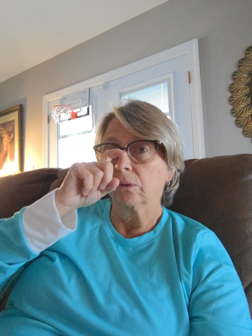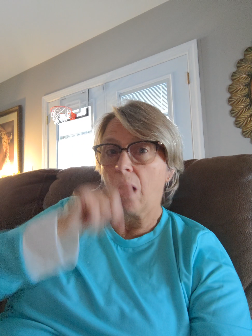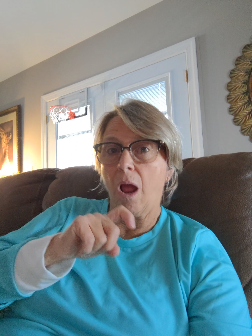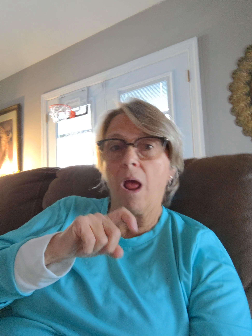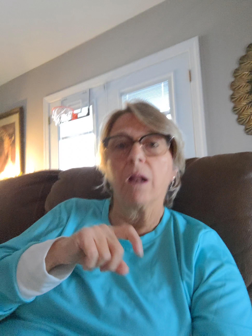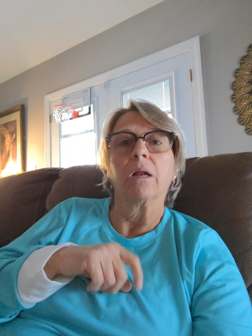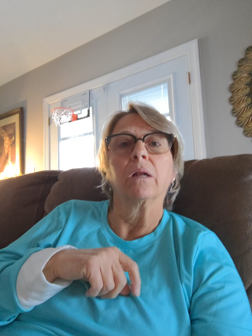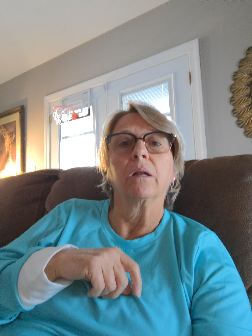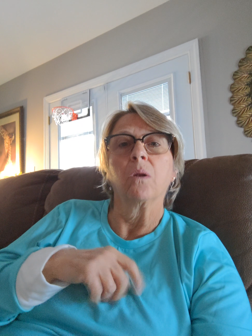doll